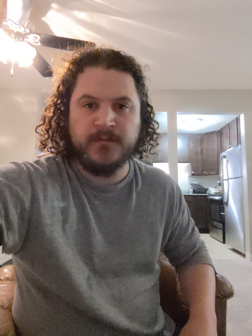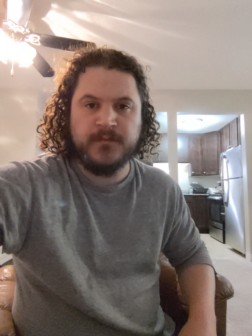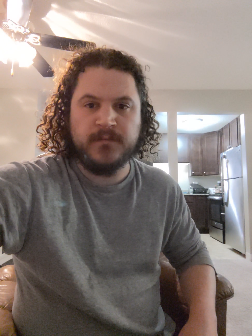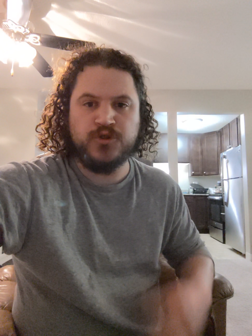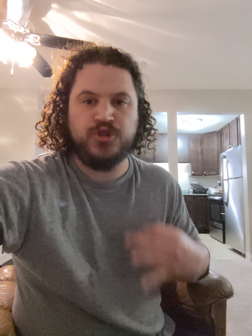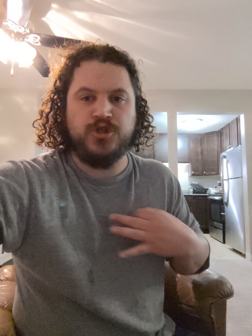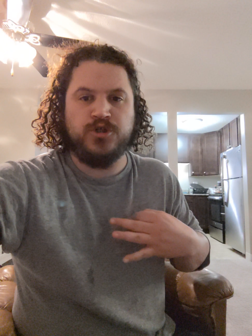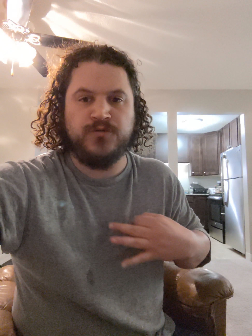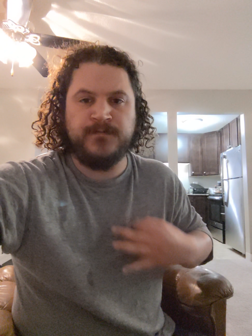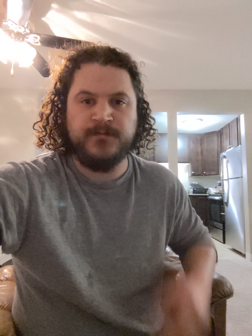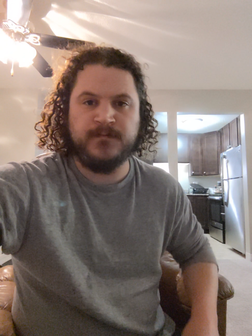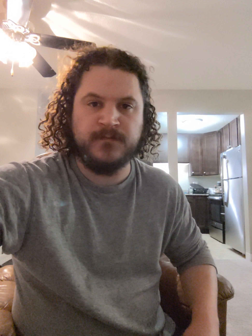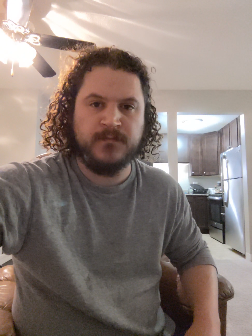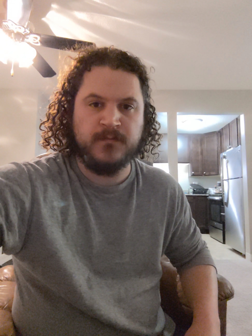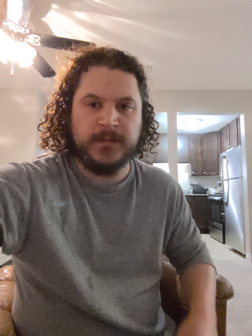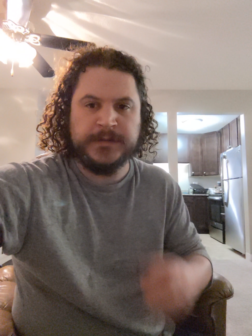shirt